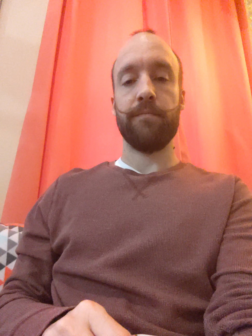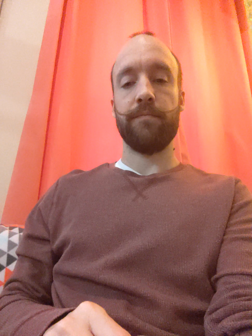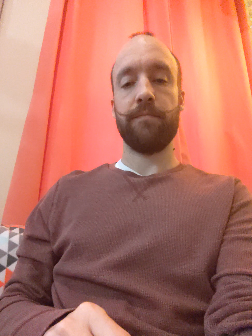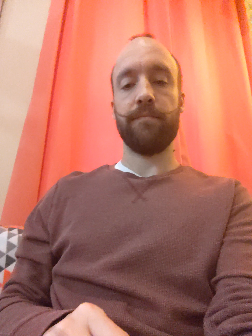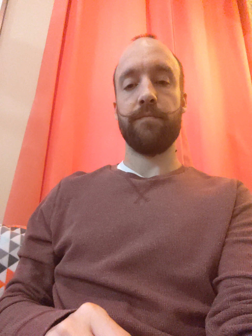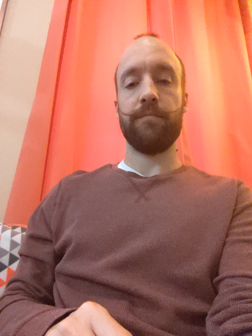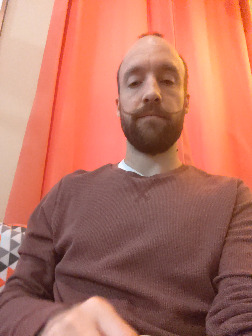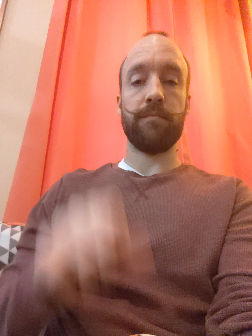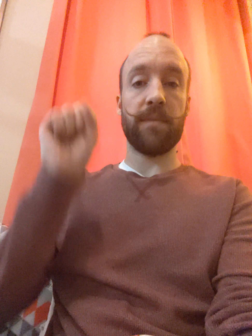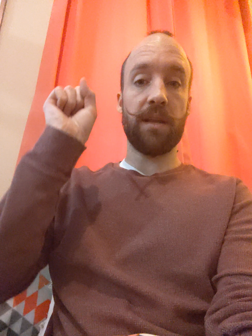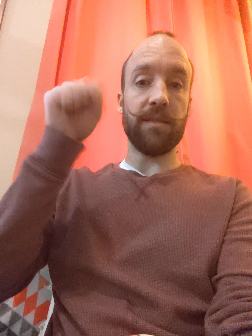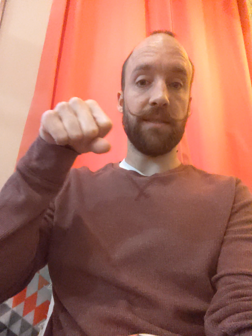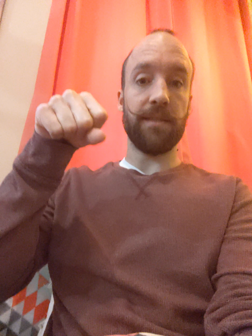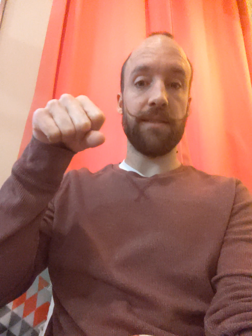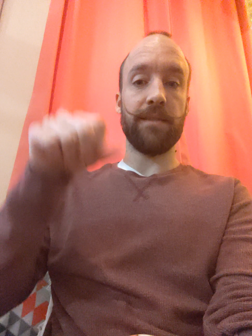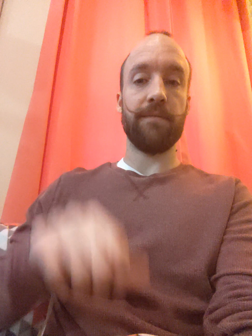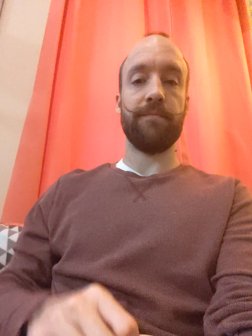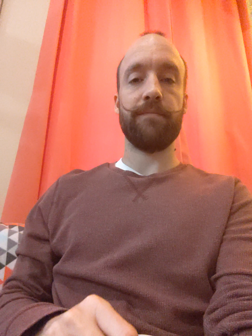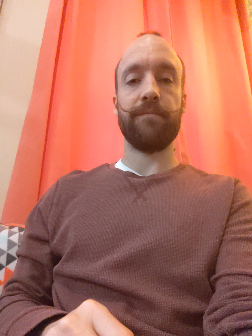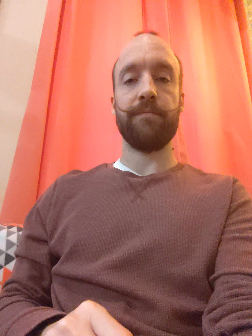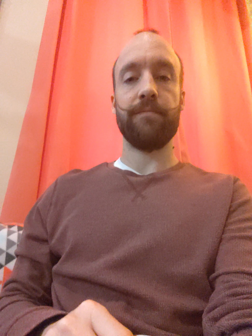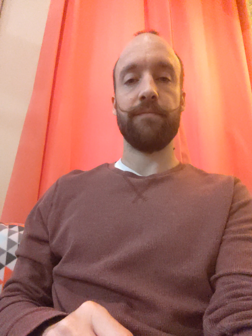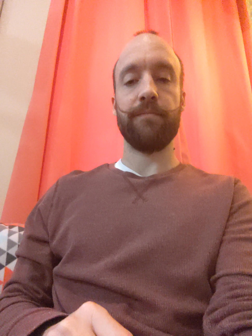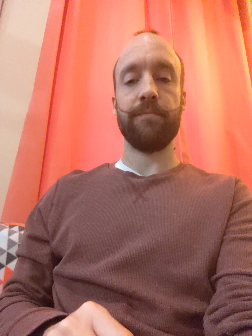yes